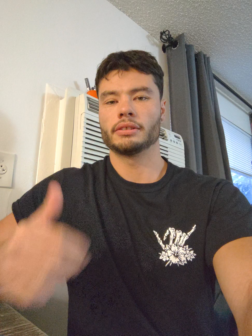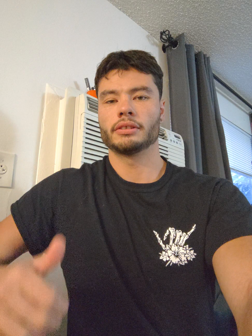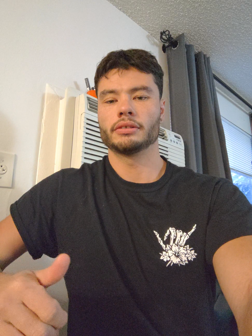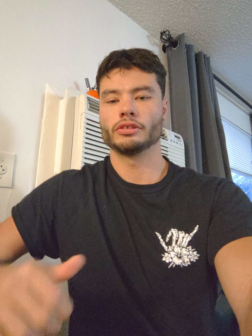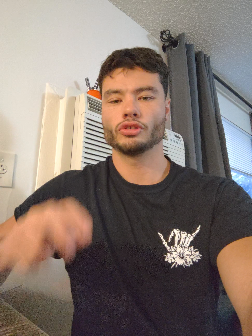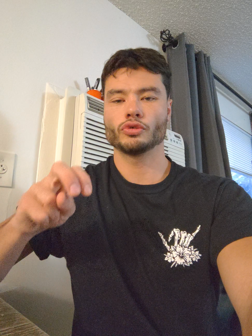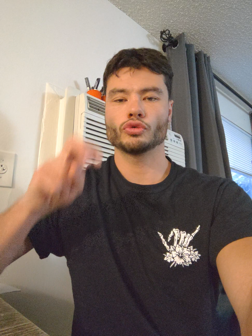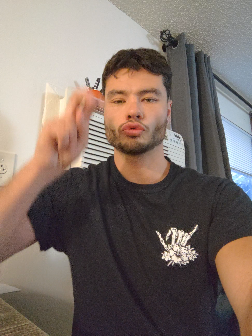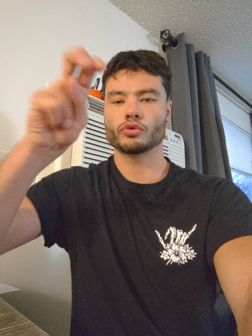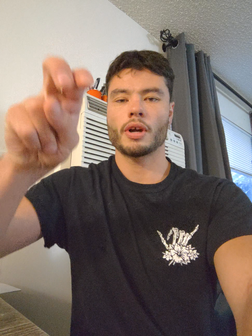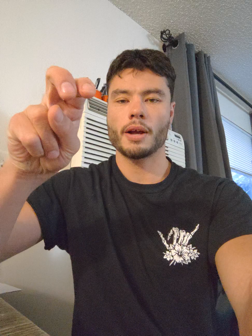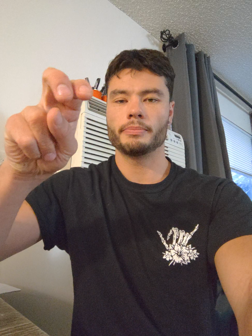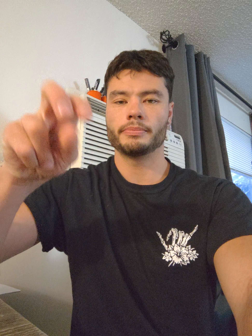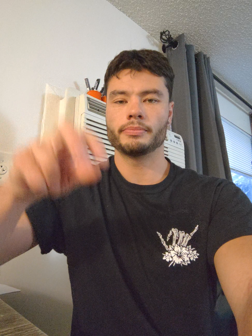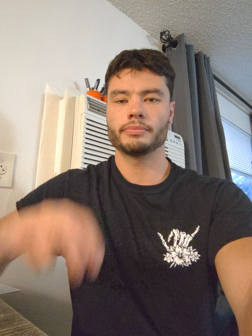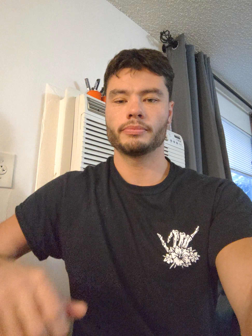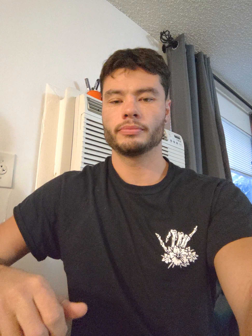jump